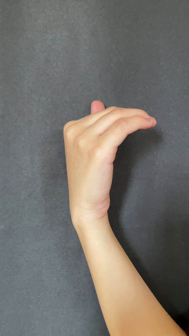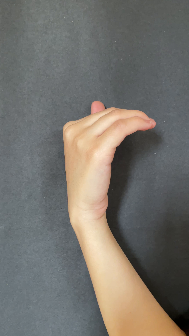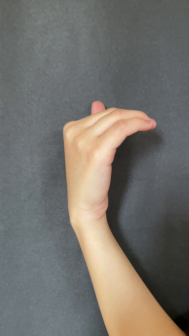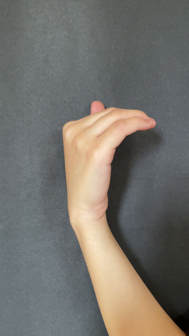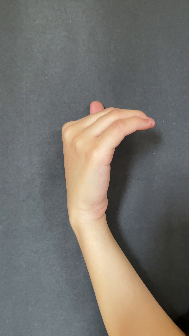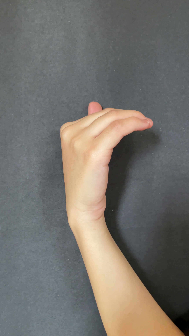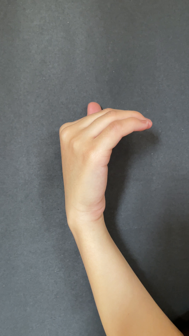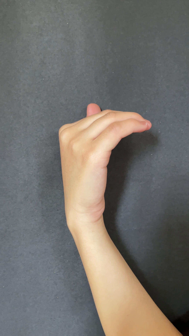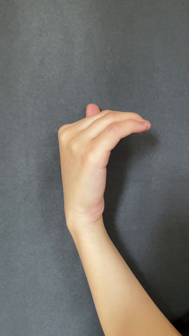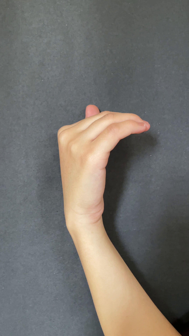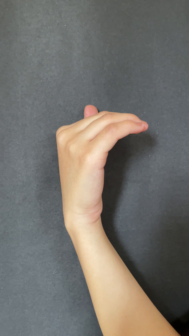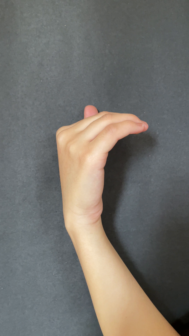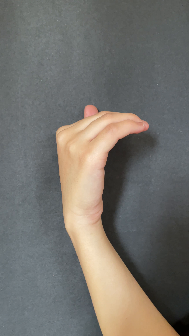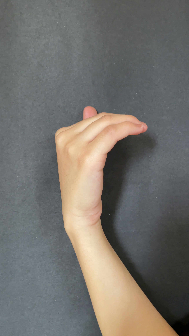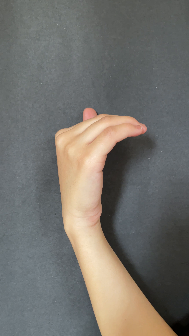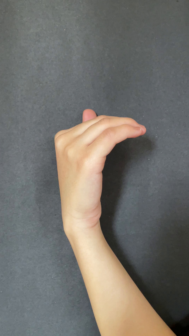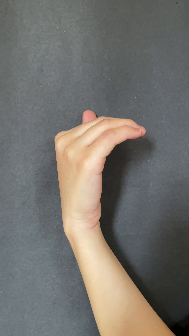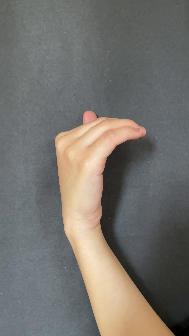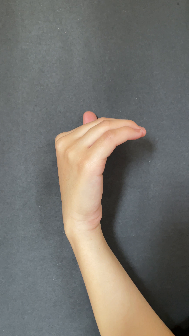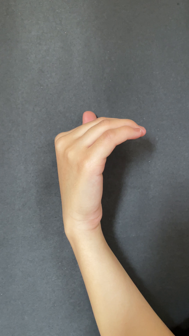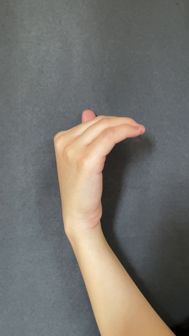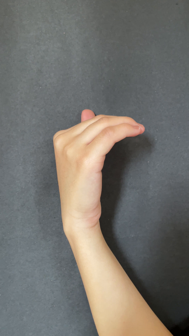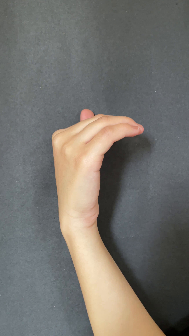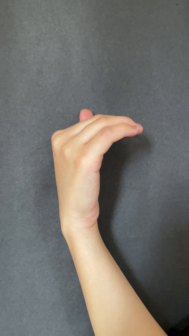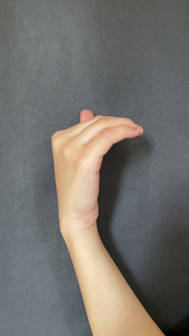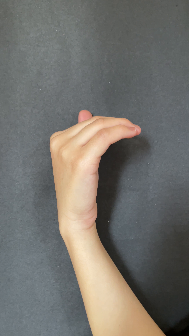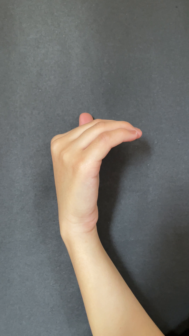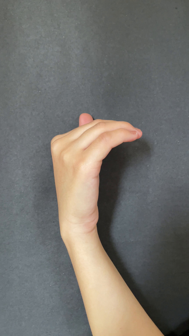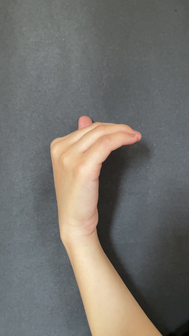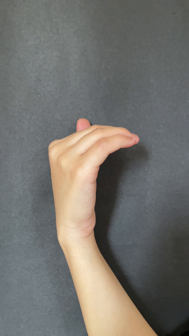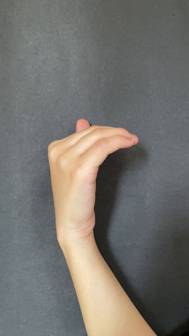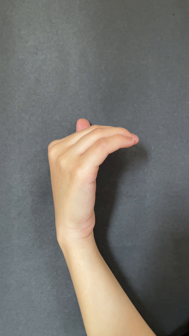त